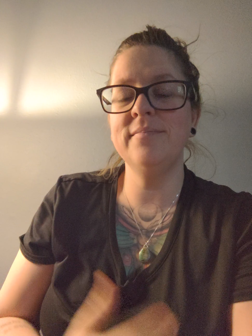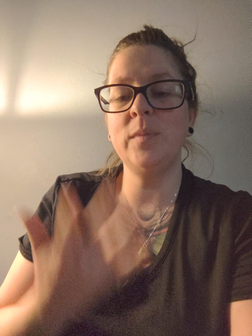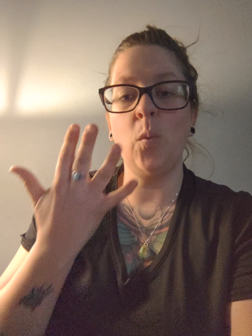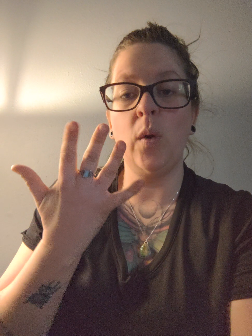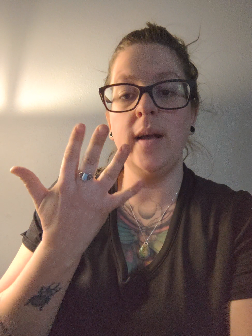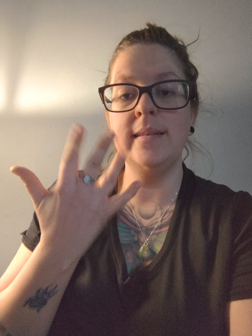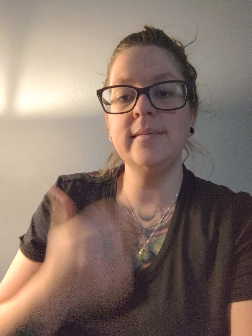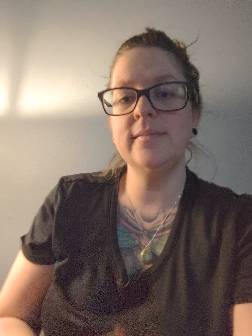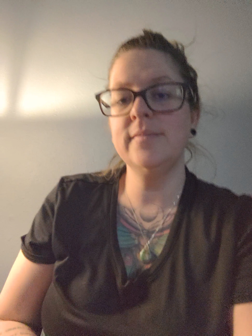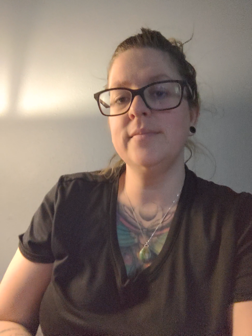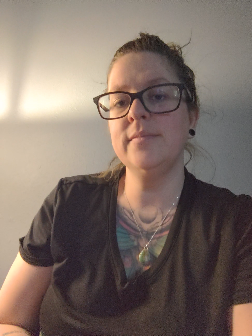wait